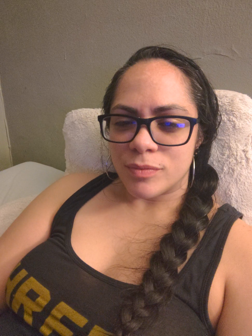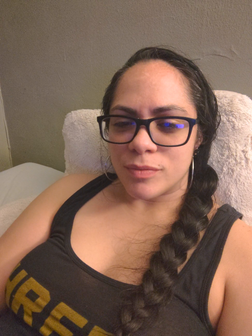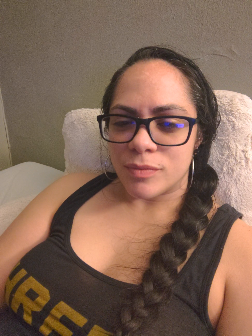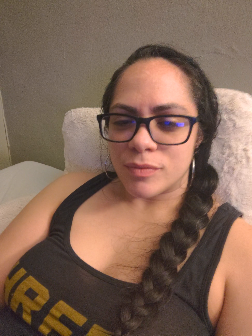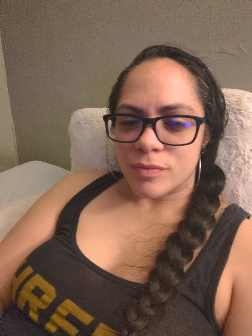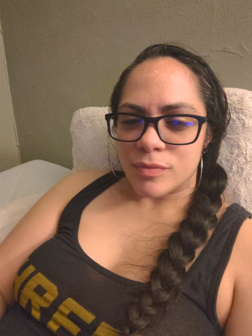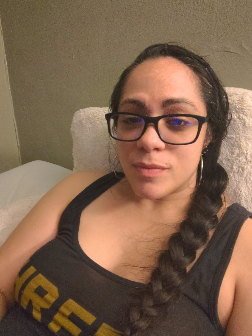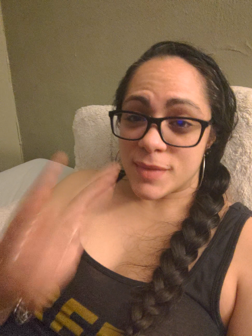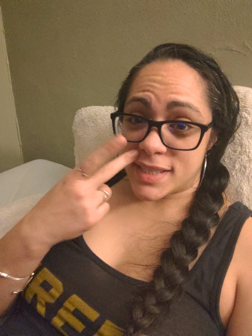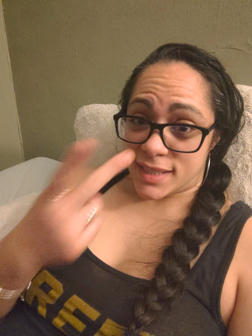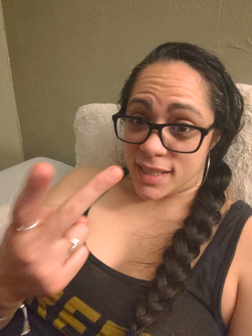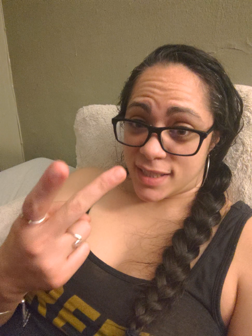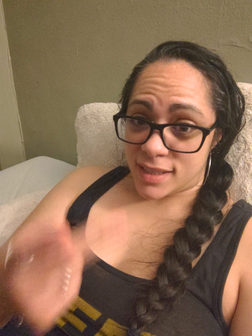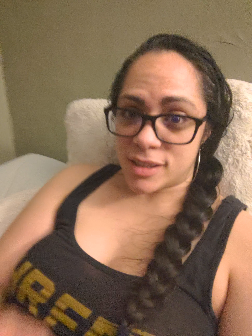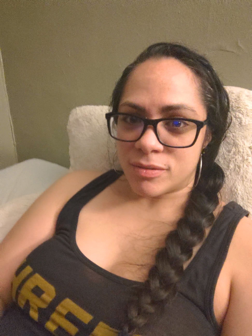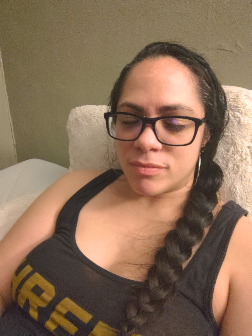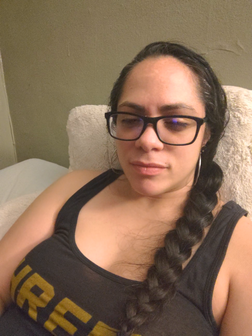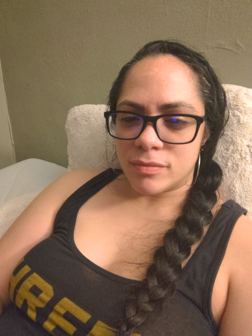see